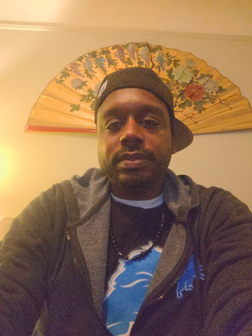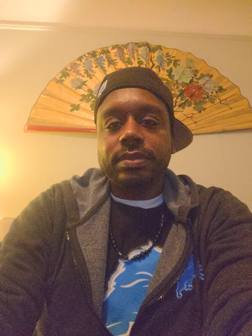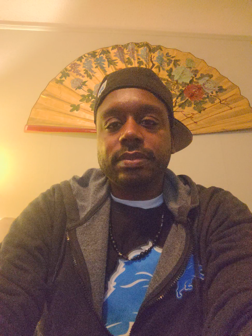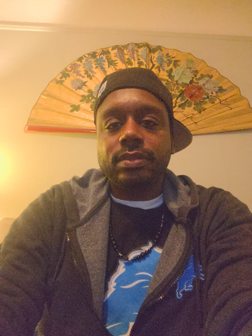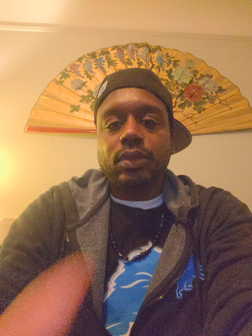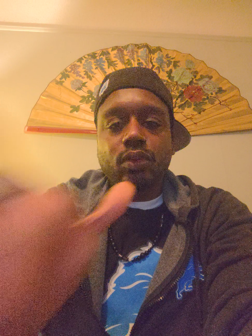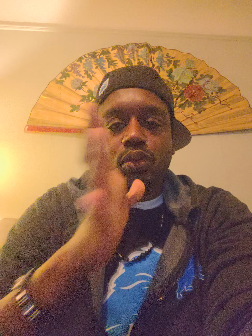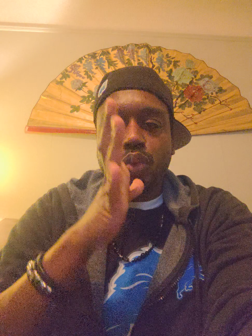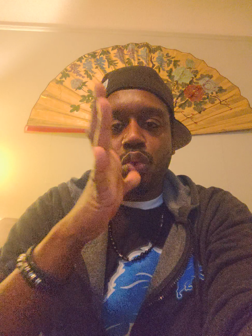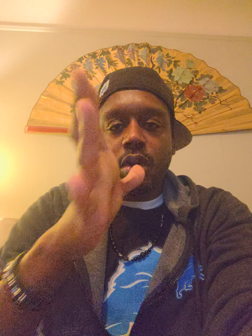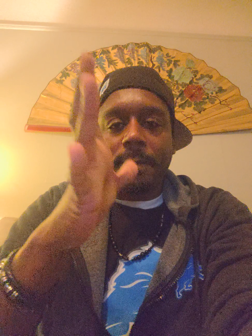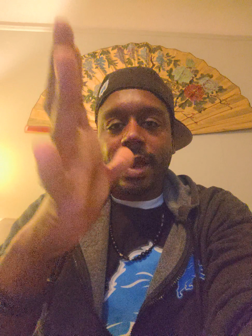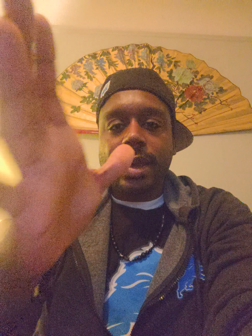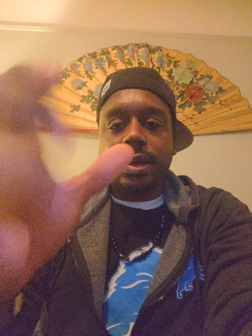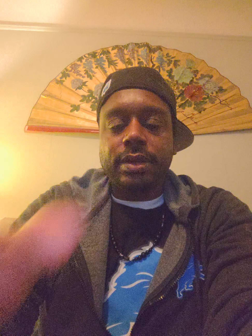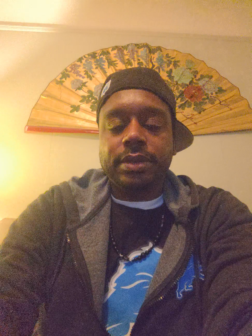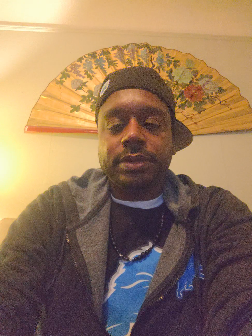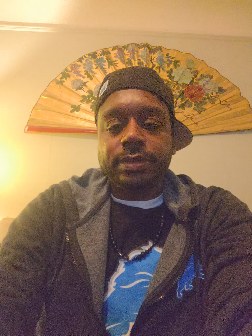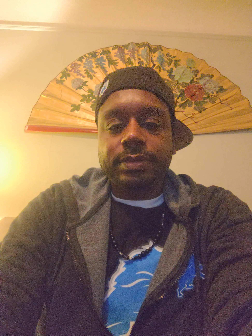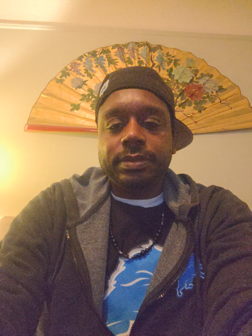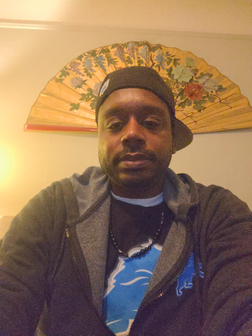grandma